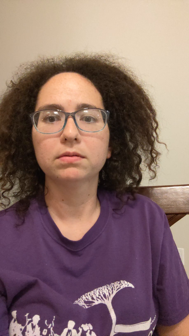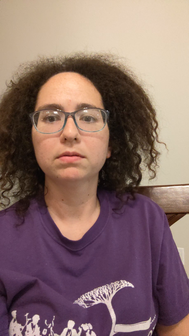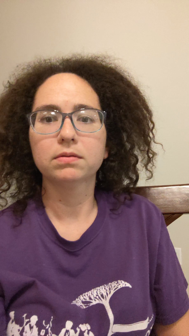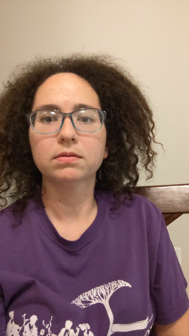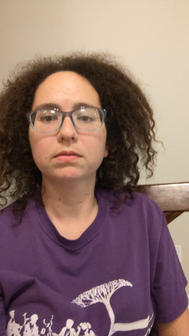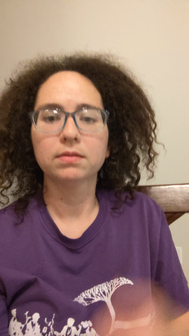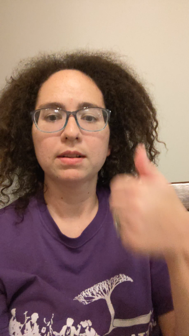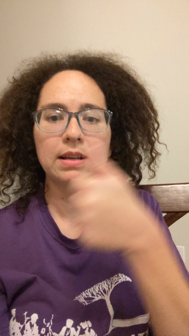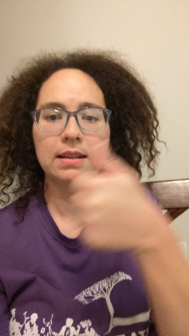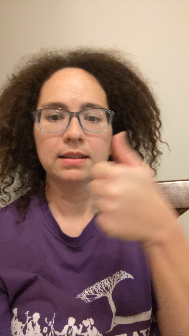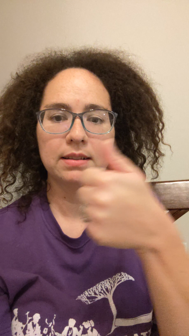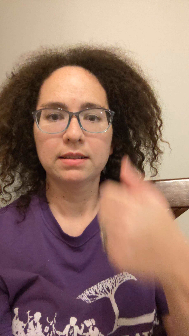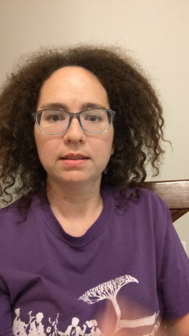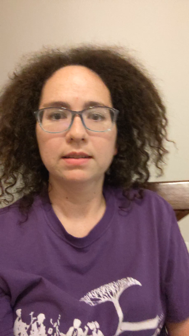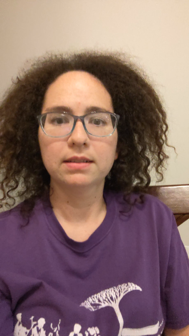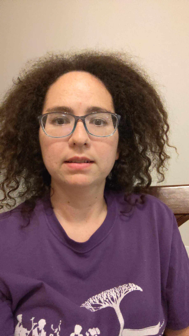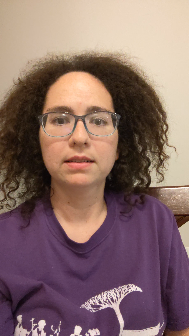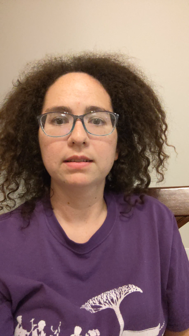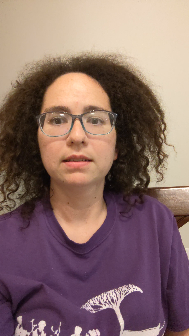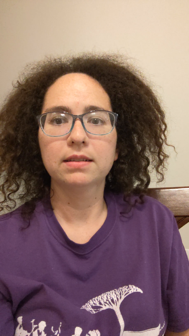game